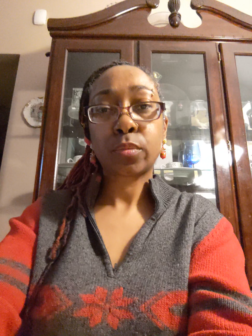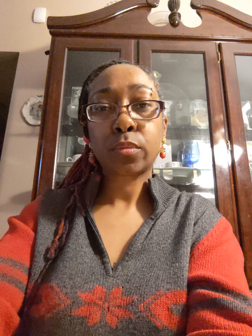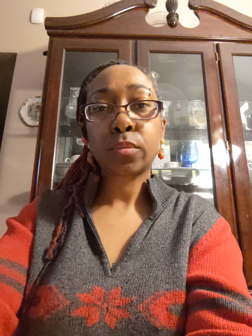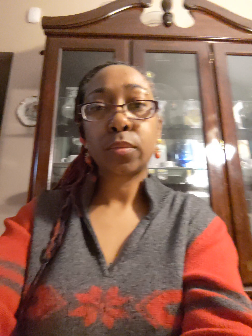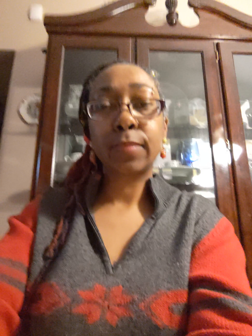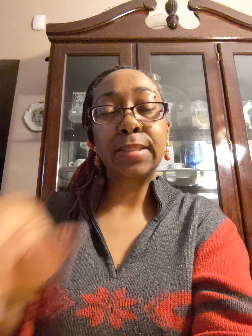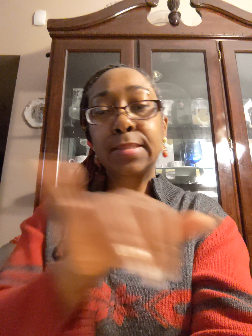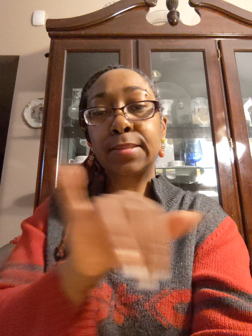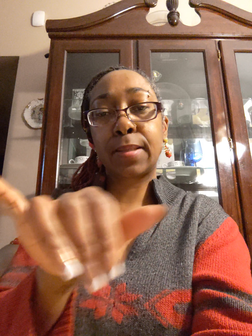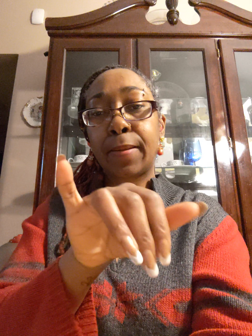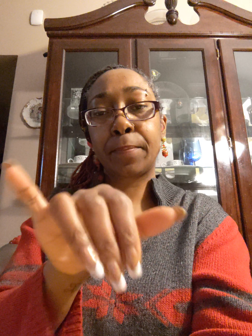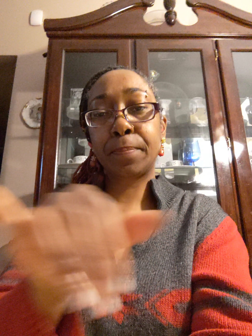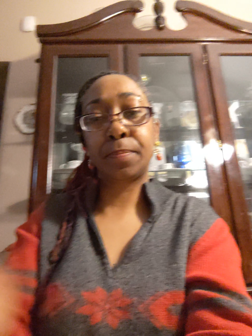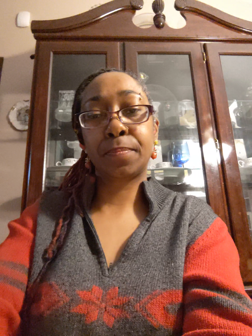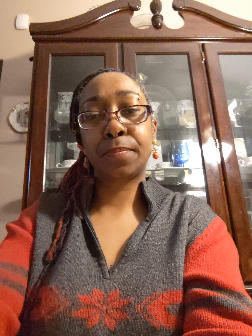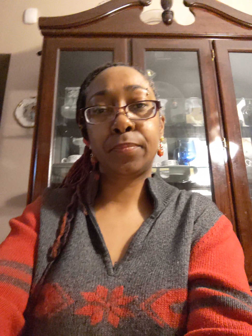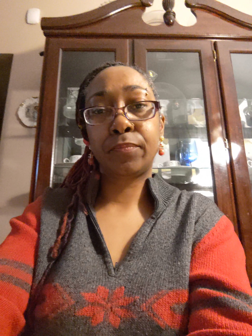same